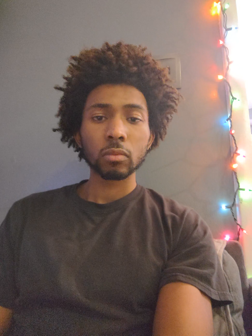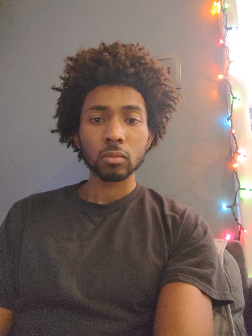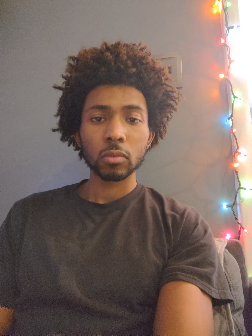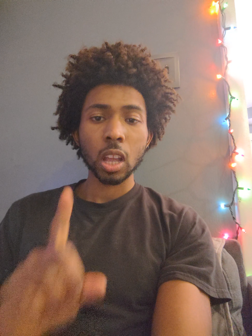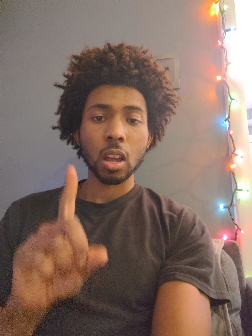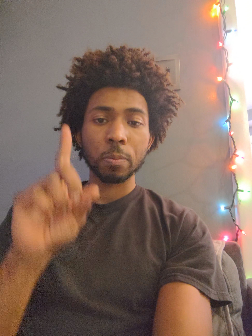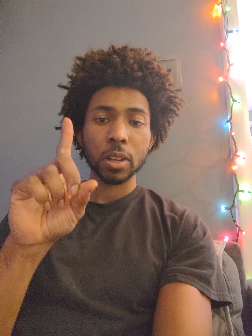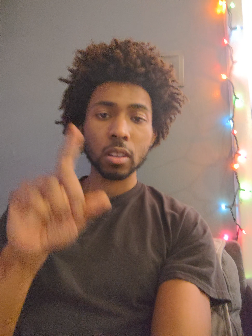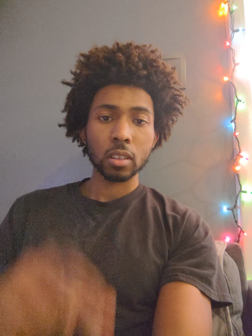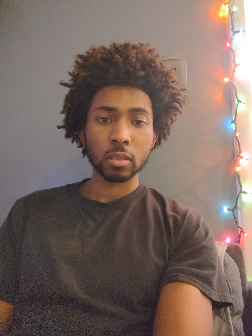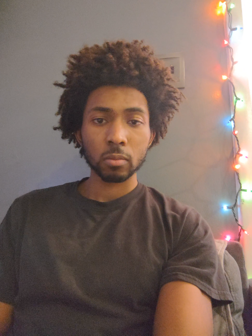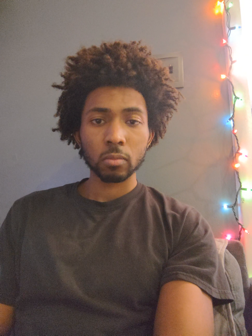up